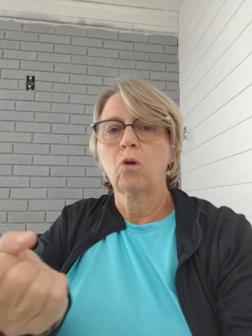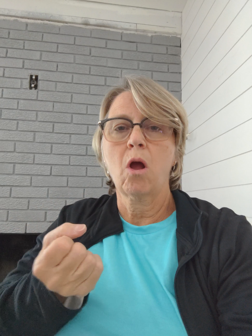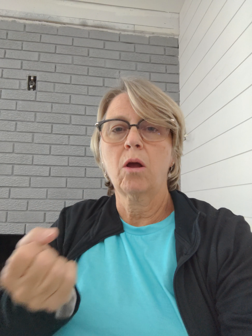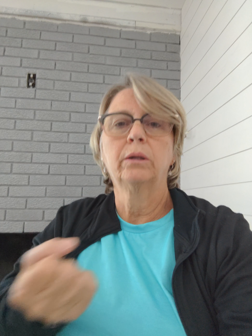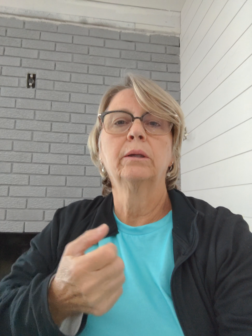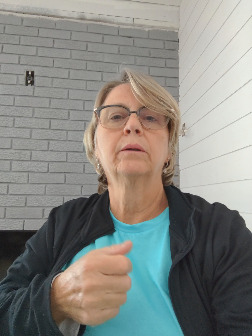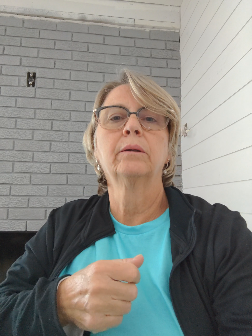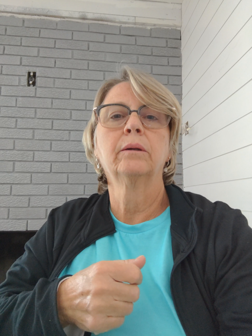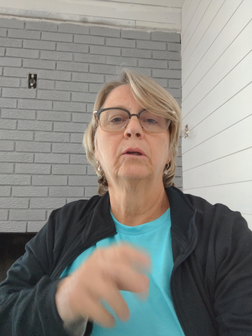drawer